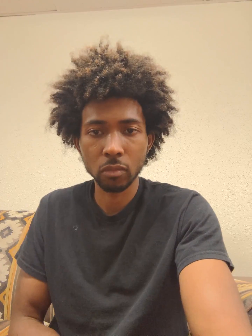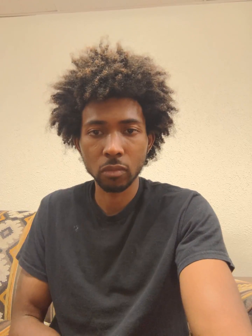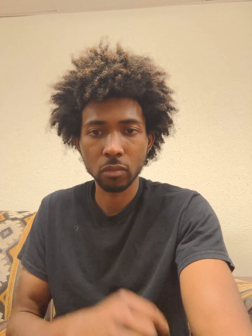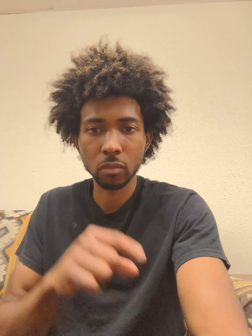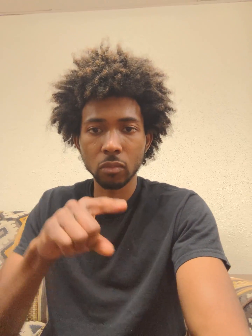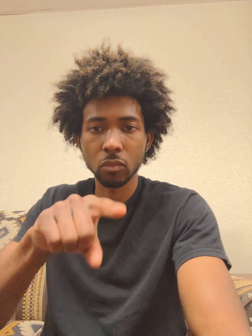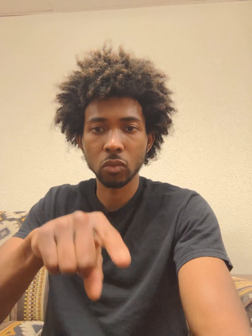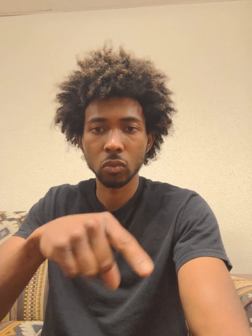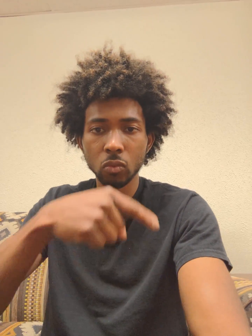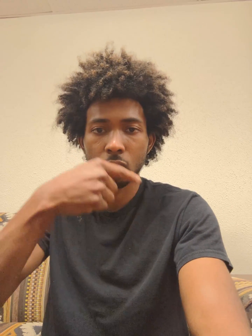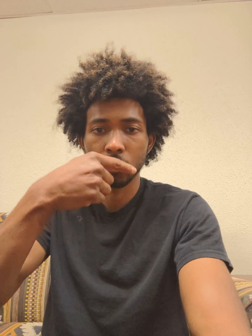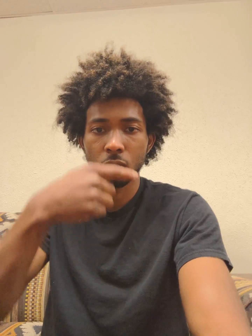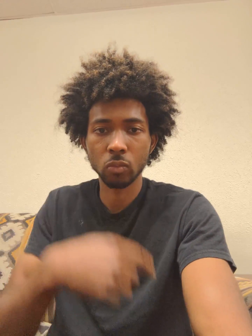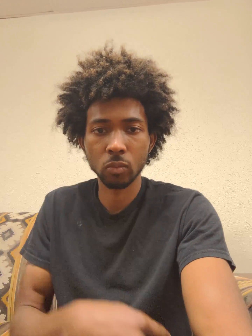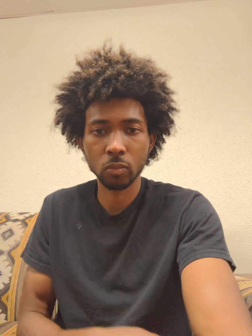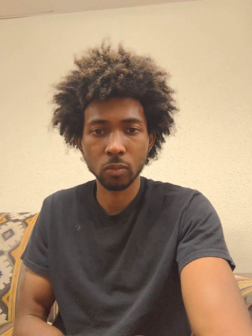long